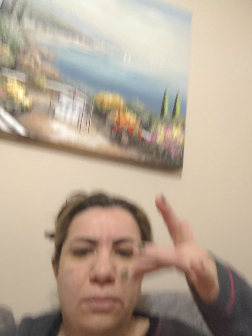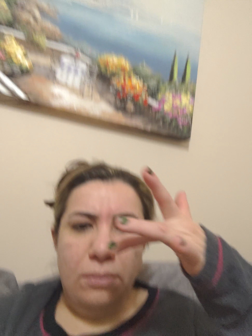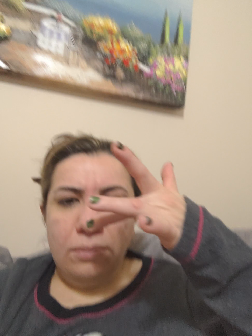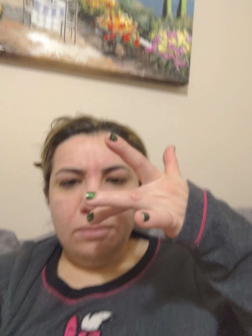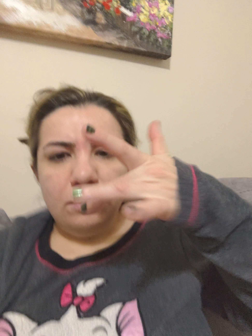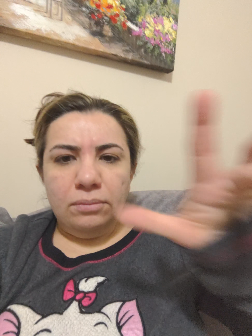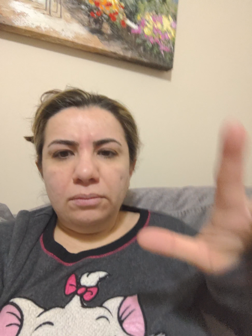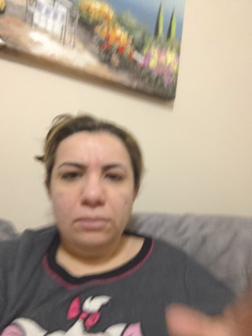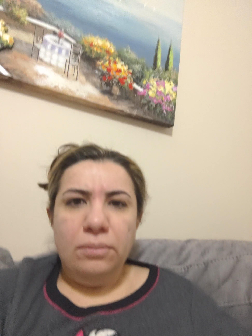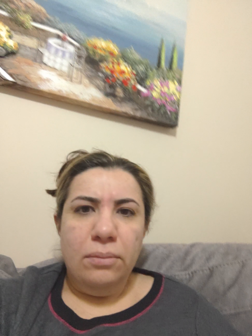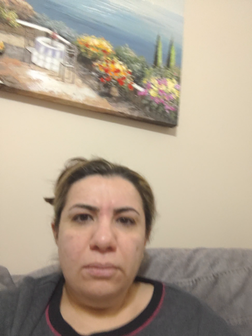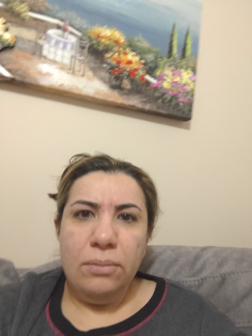empty